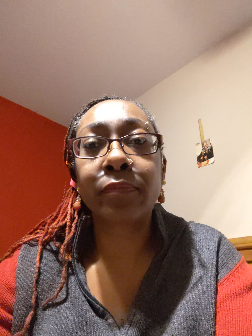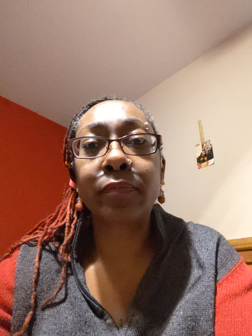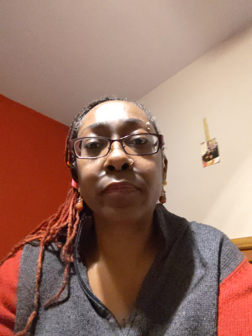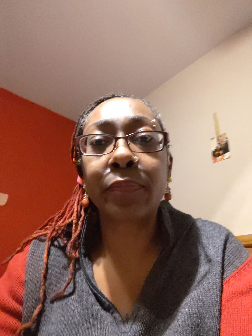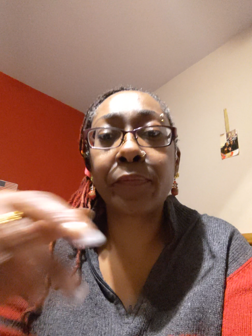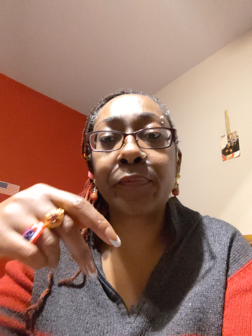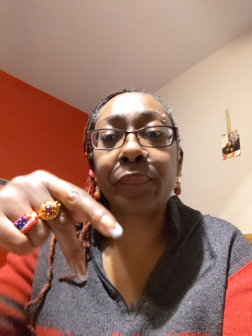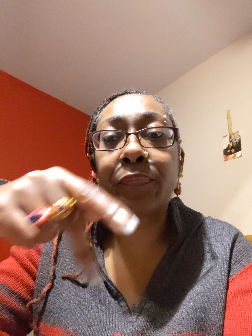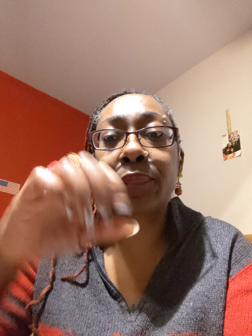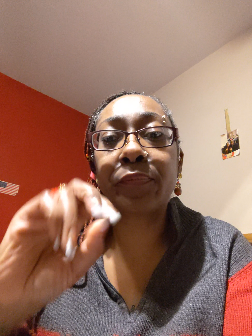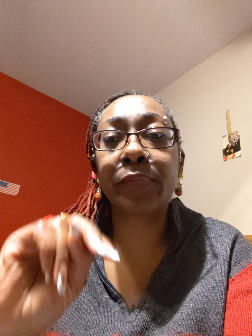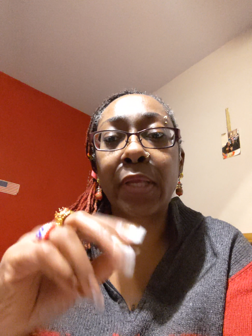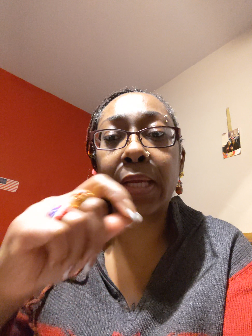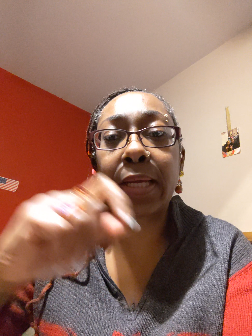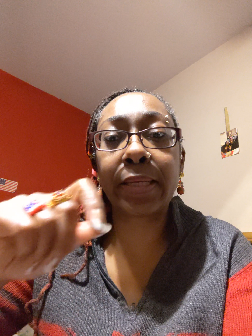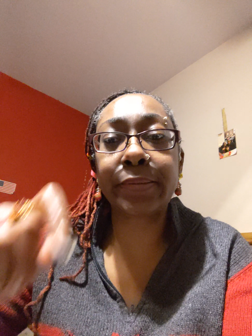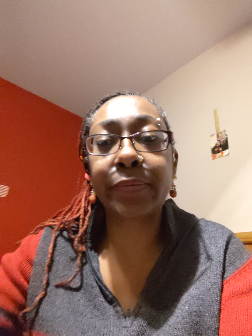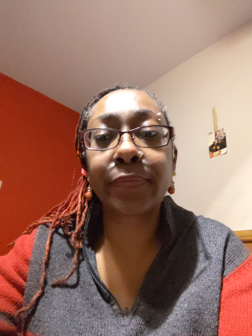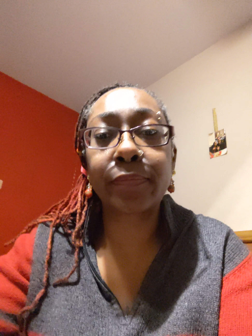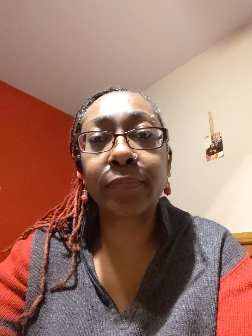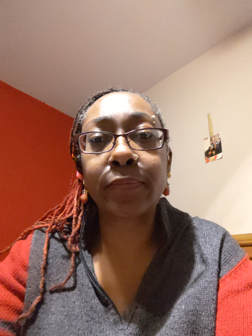pen